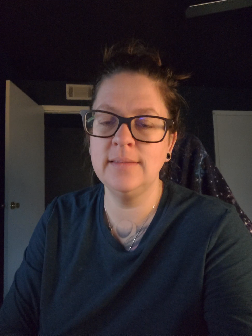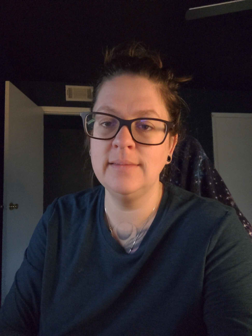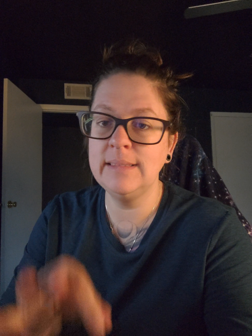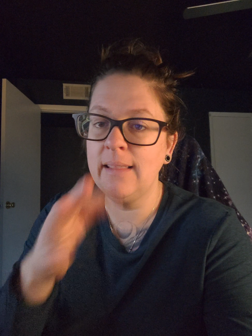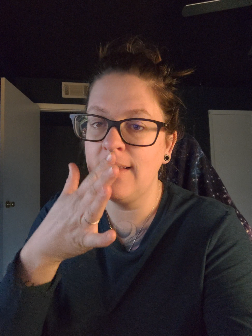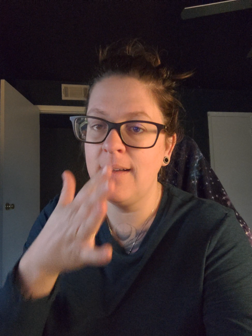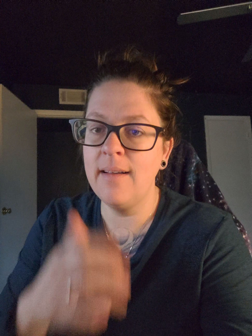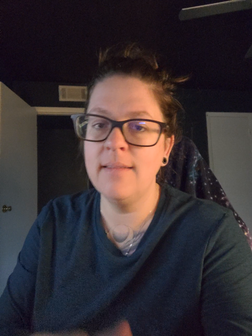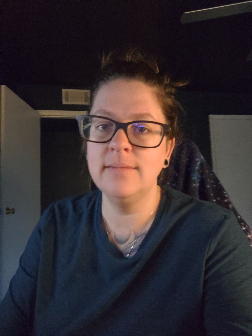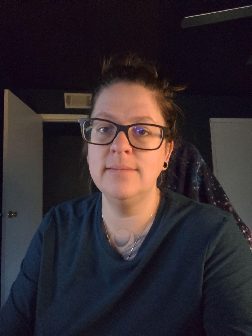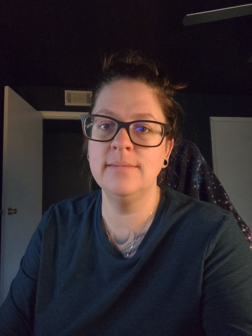snack